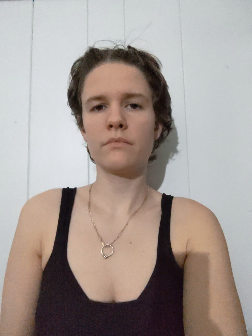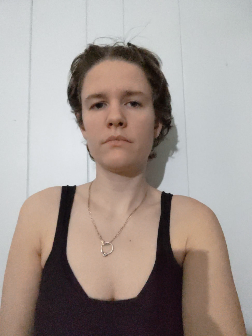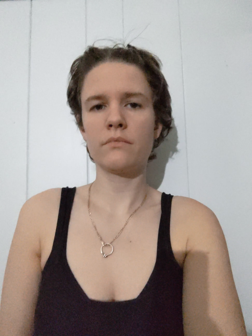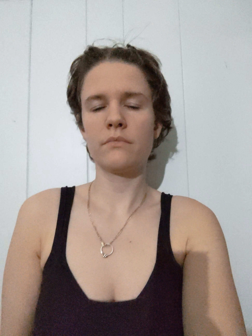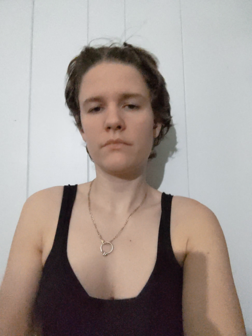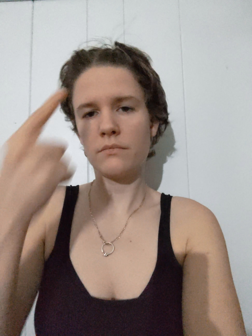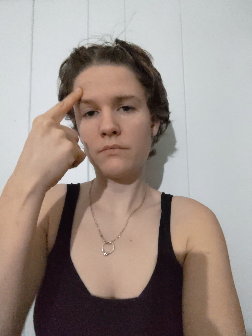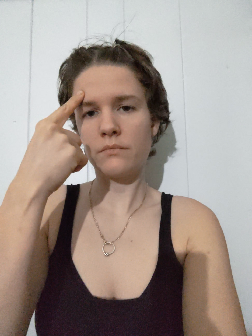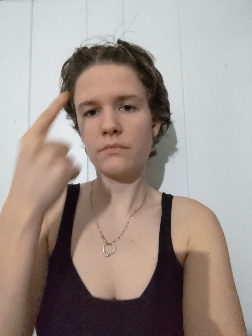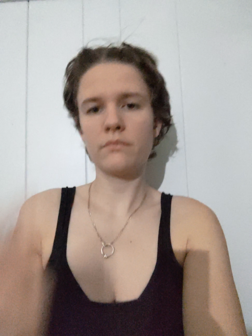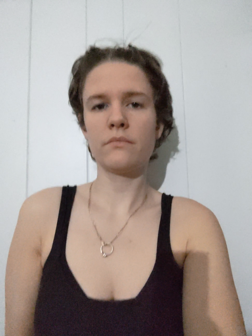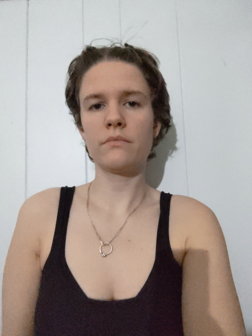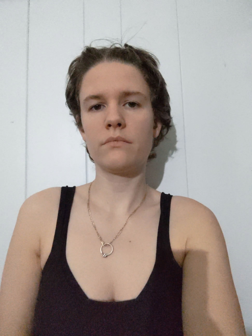think